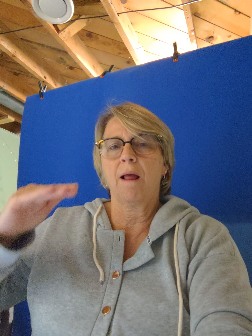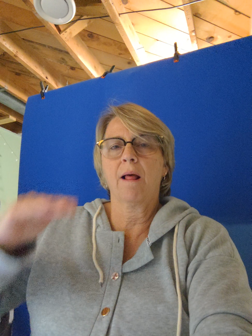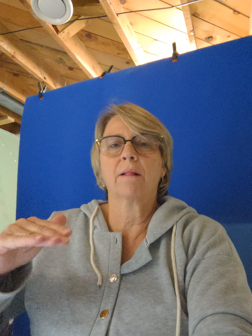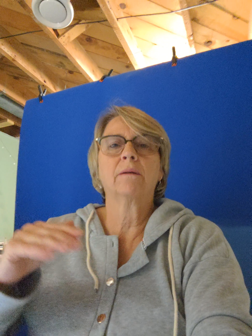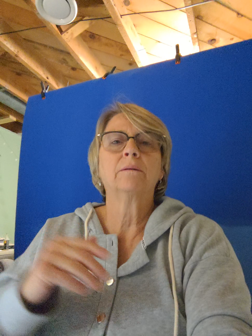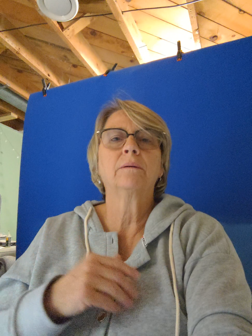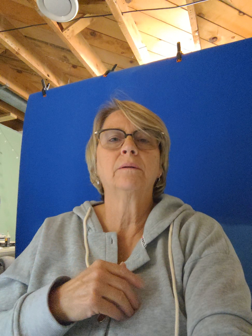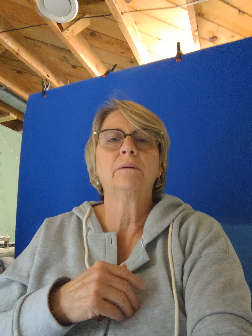child